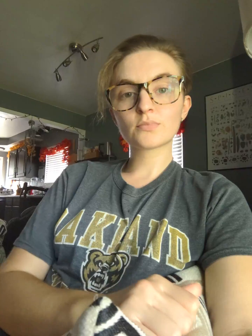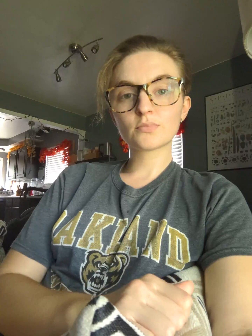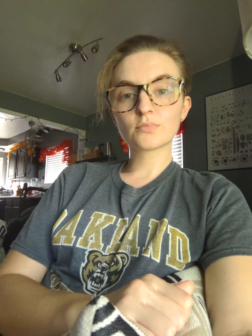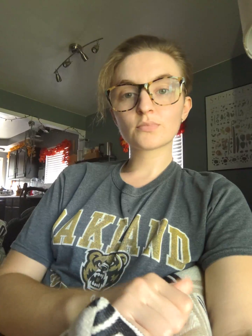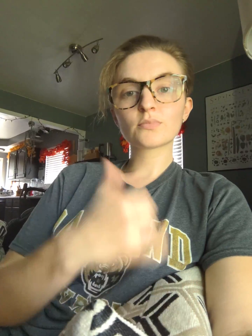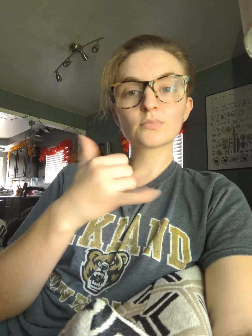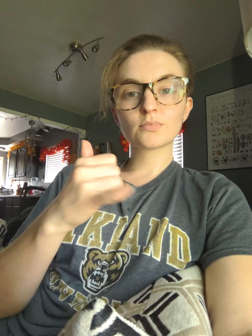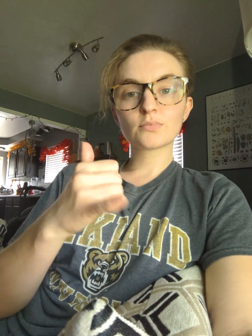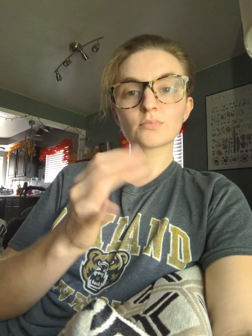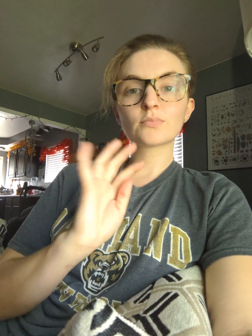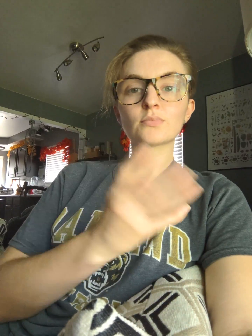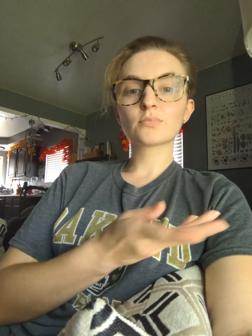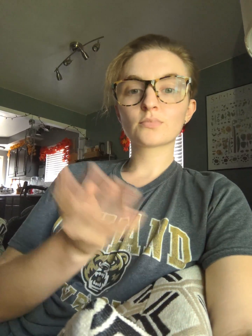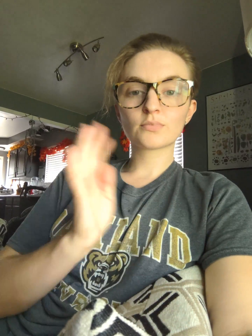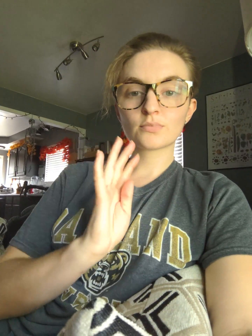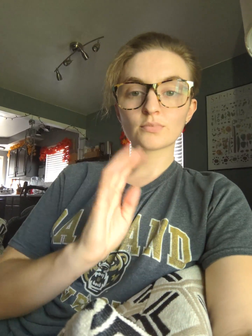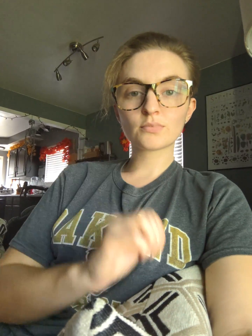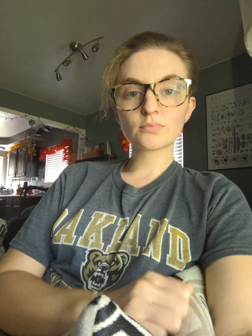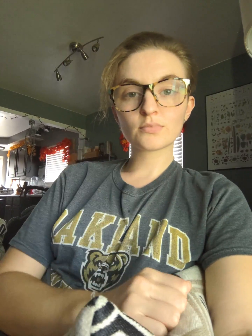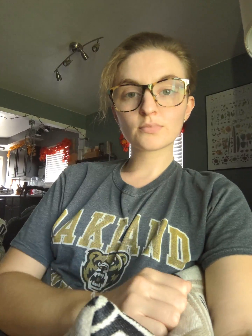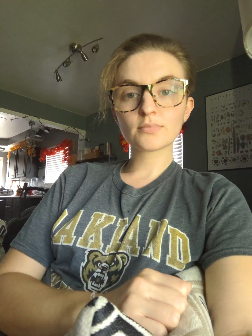playpen